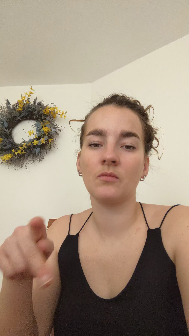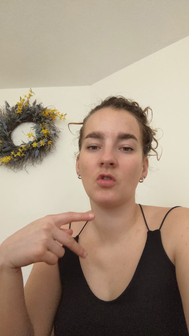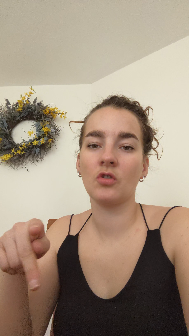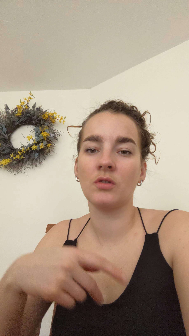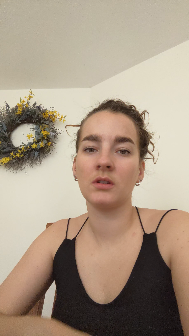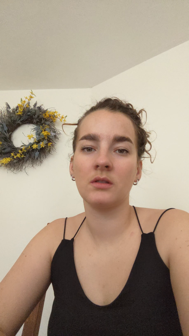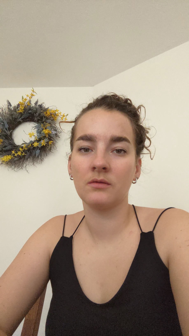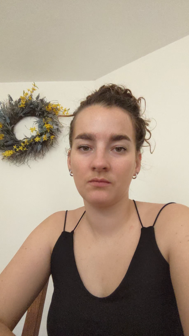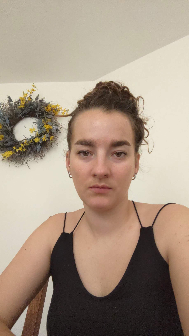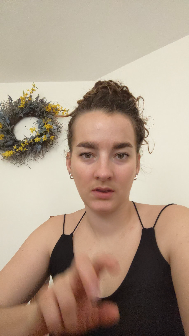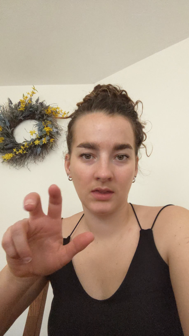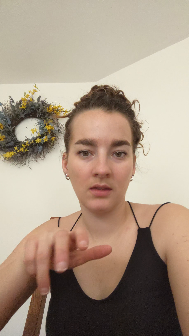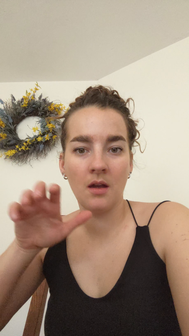climb